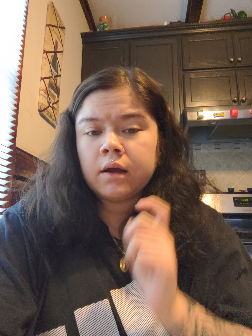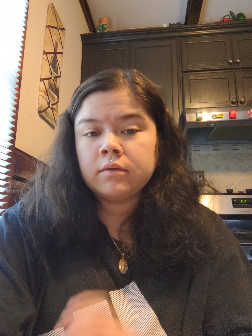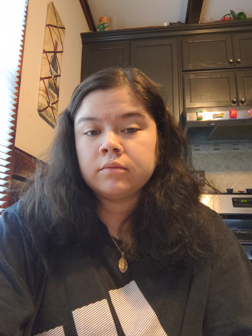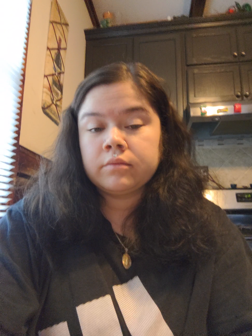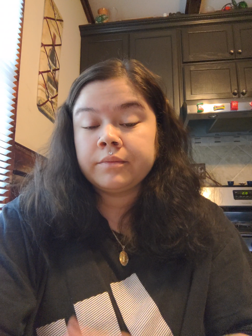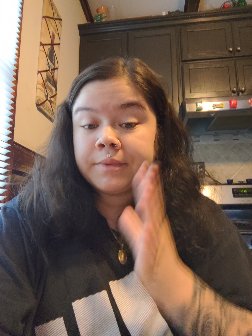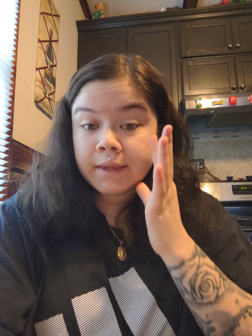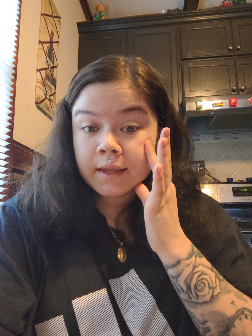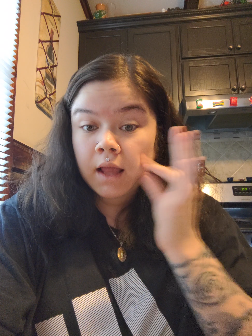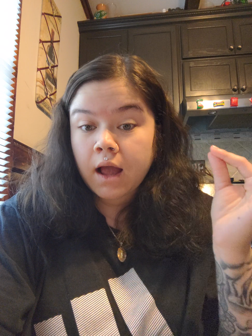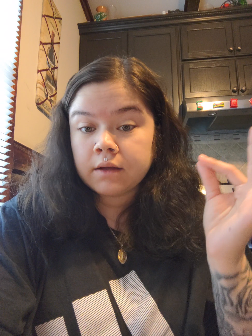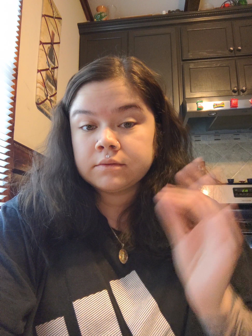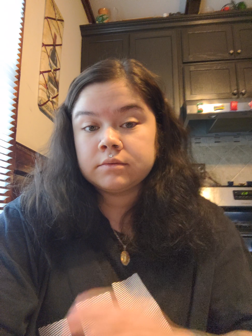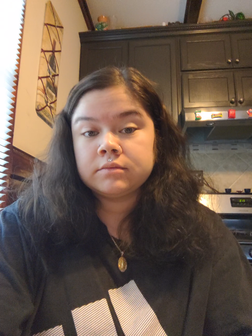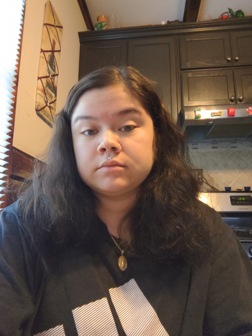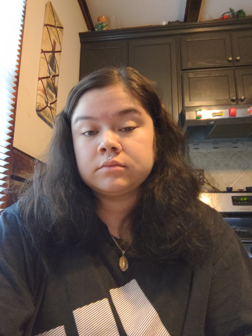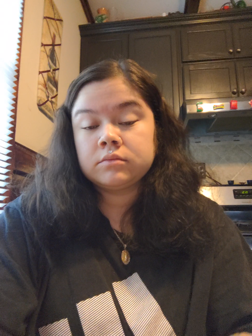cat